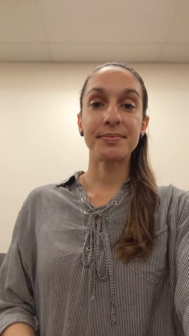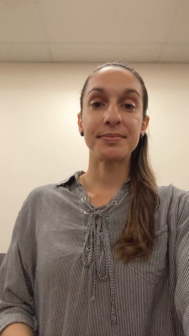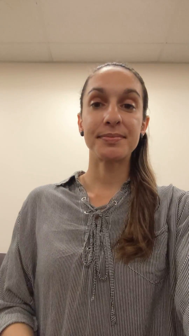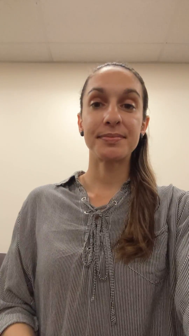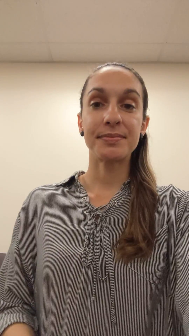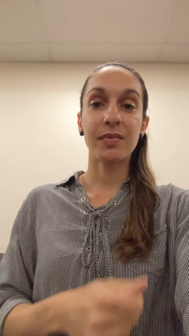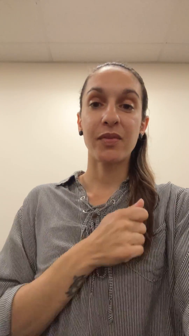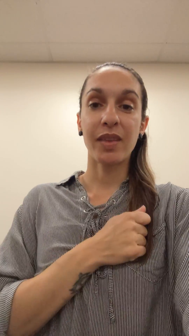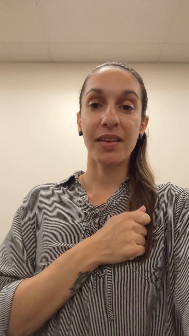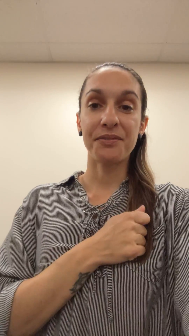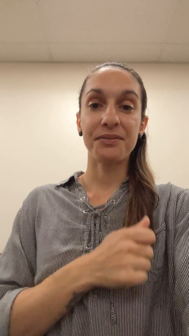love